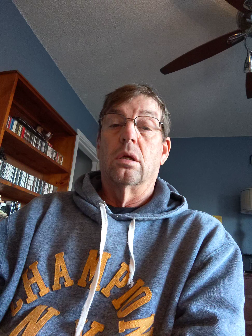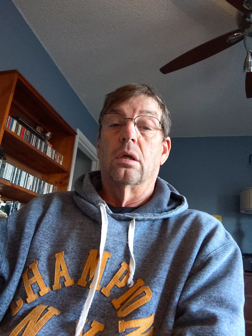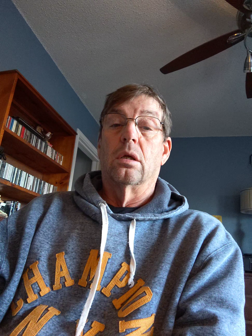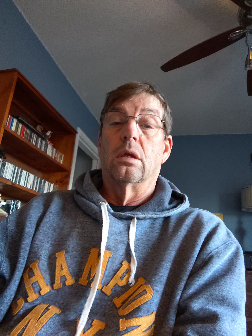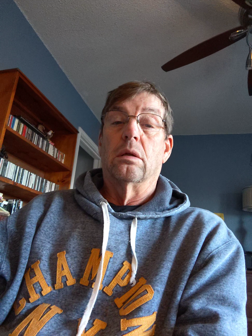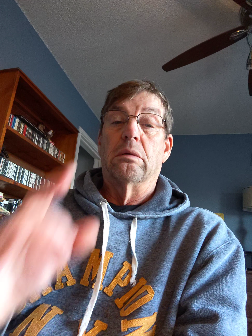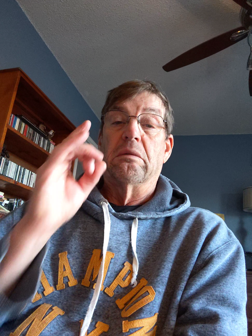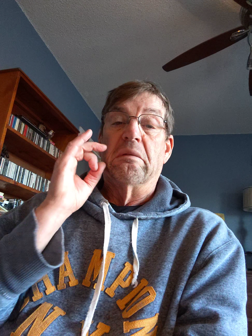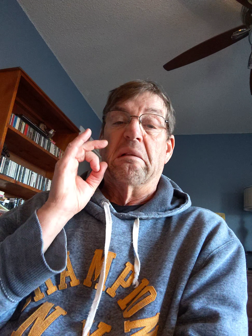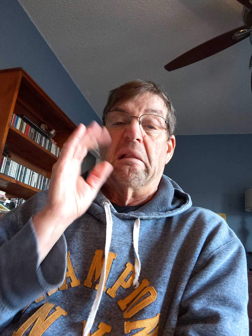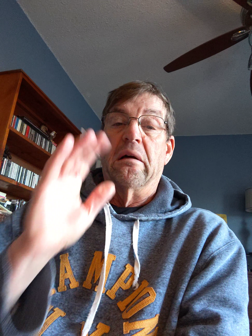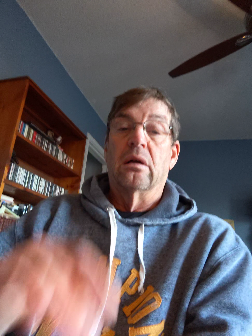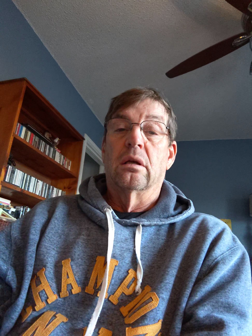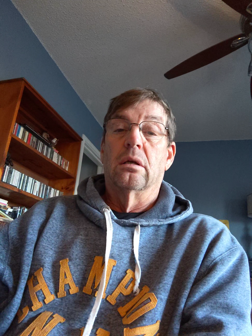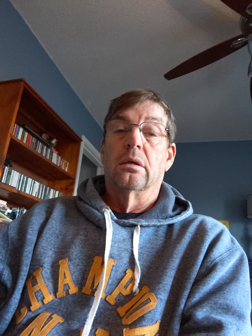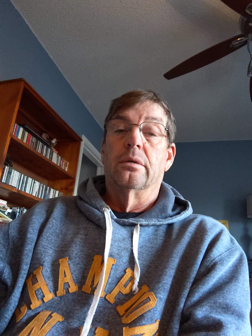yucky